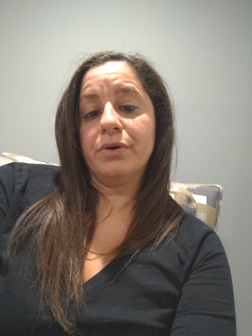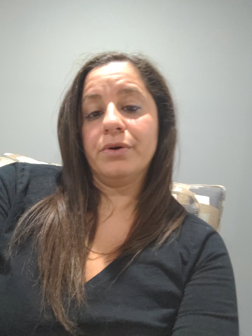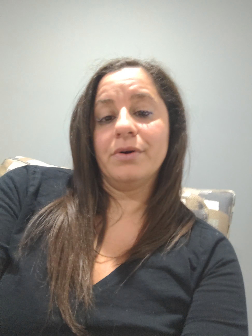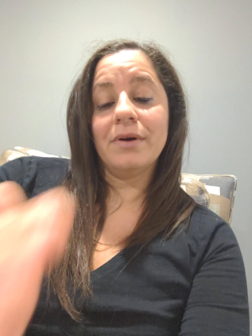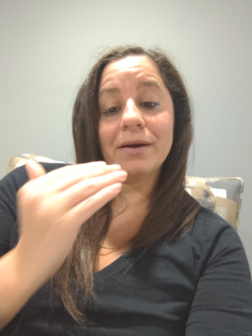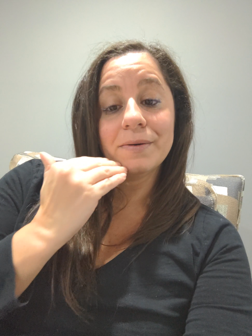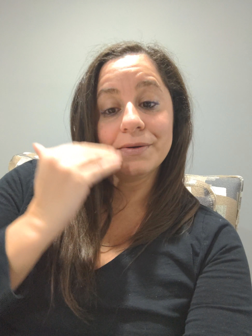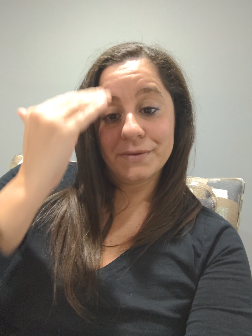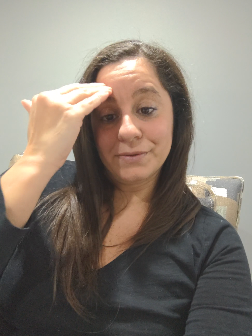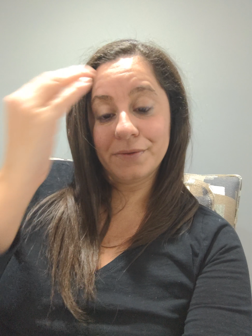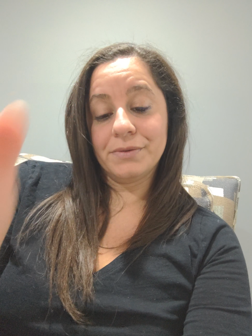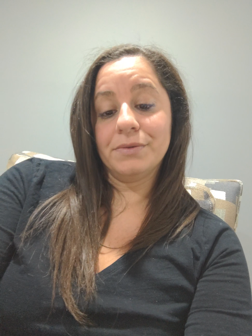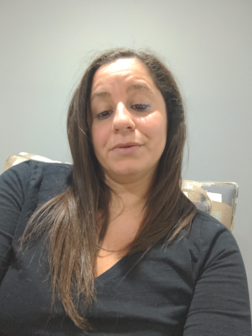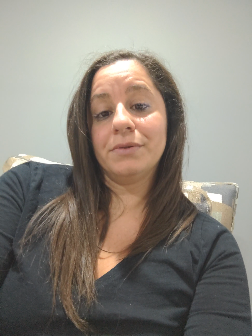head